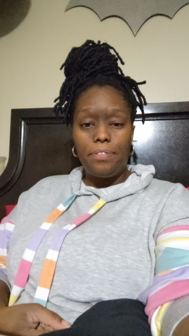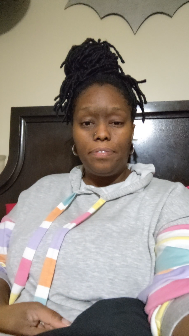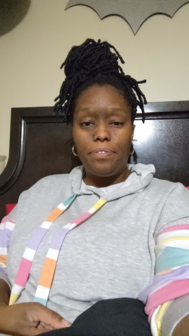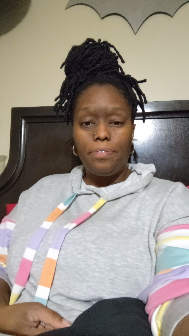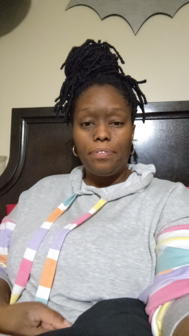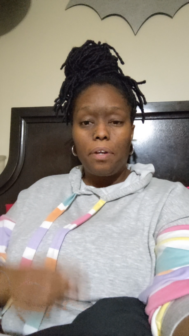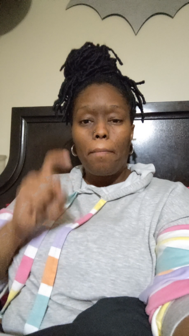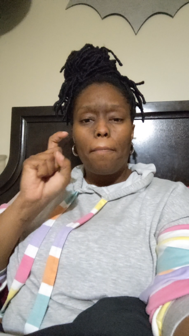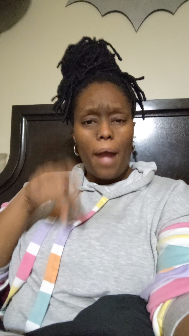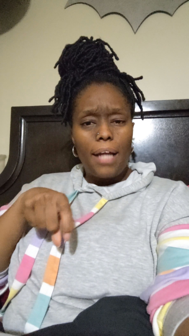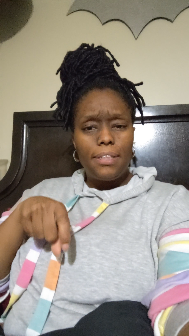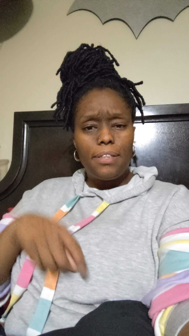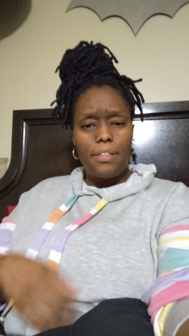must